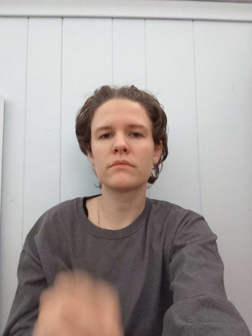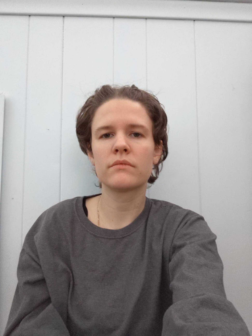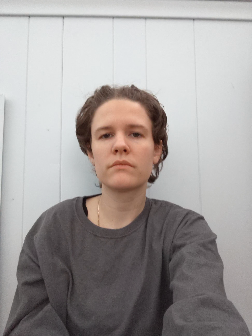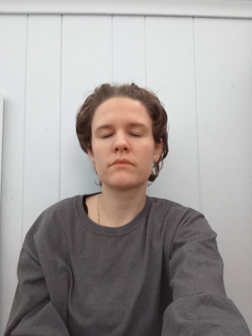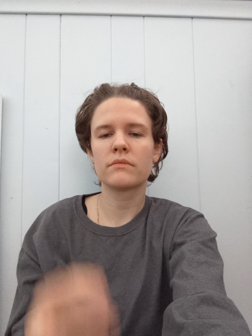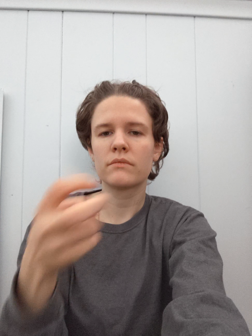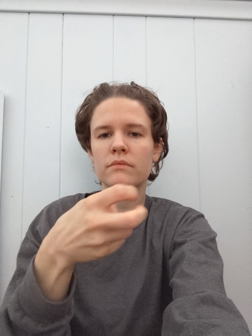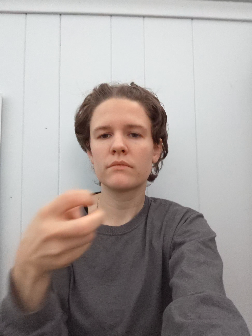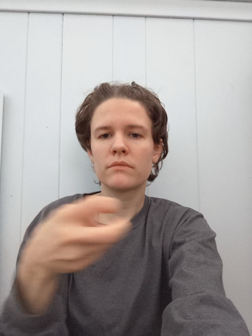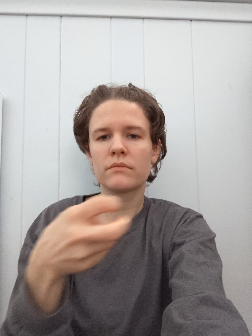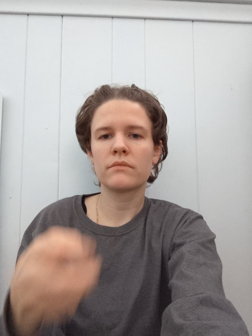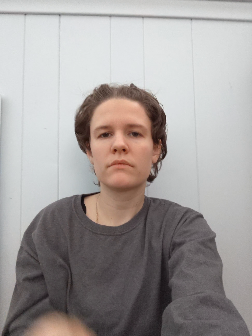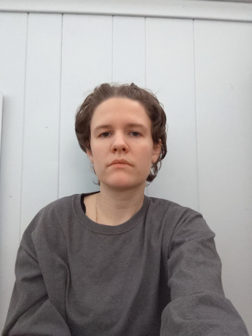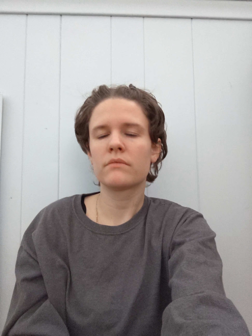puzzle